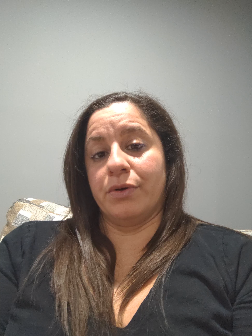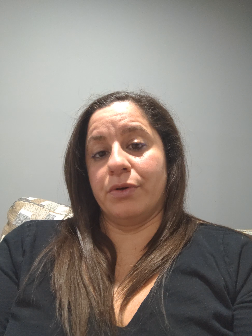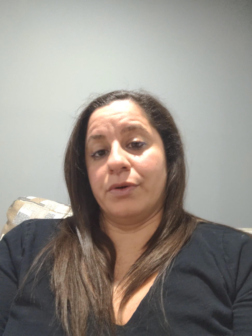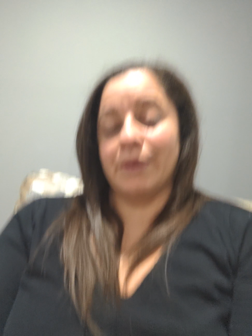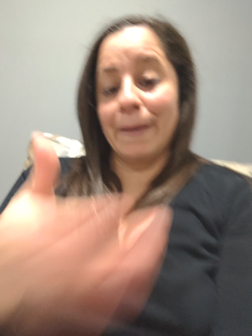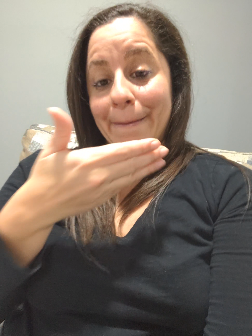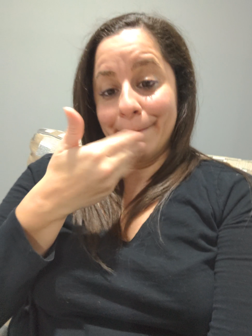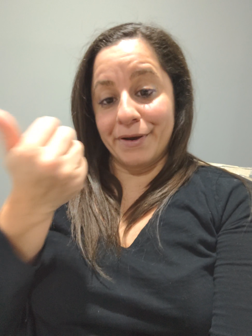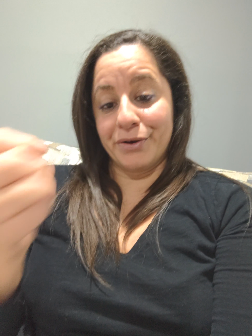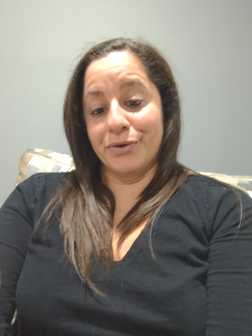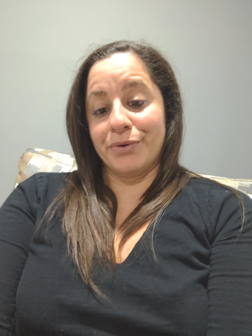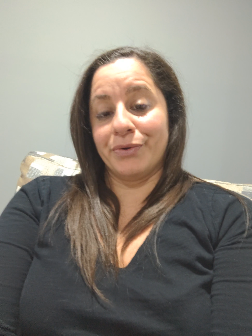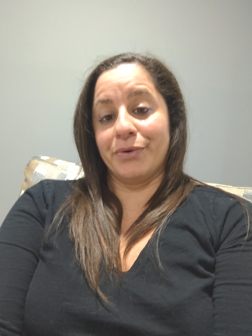better